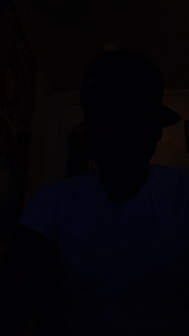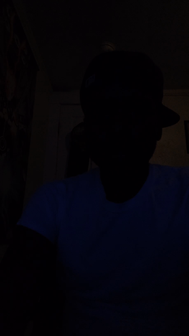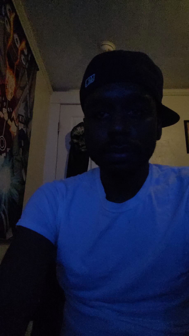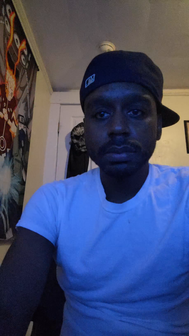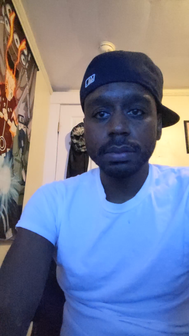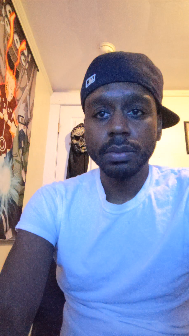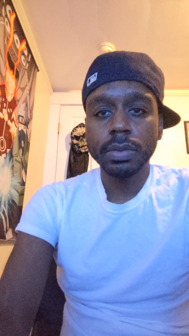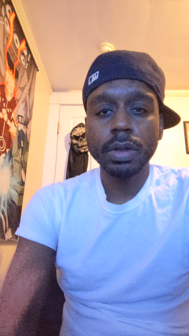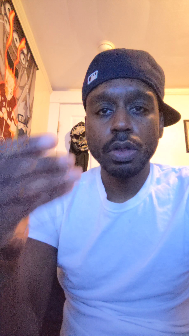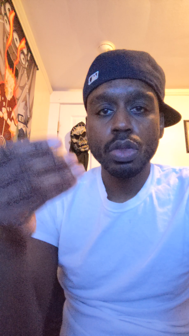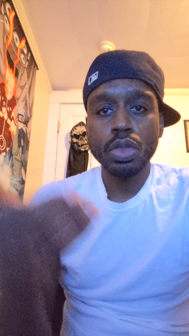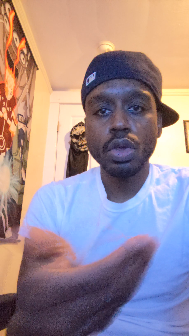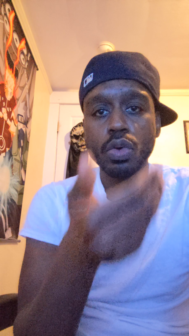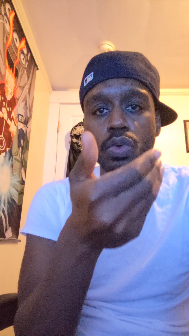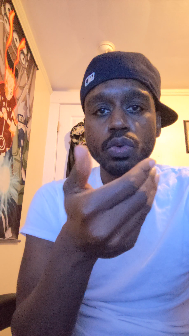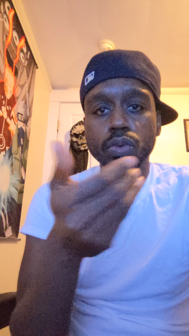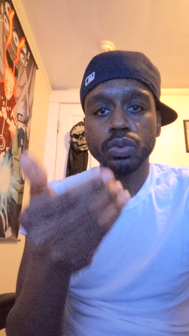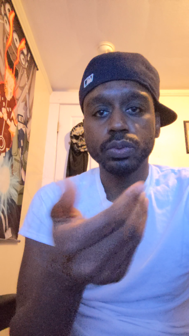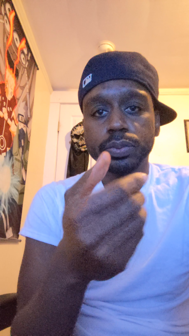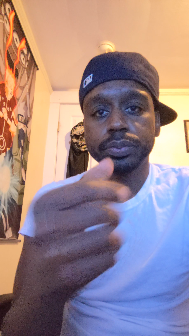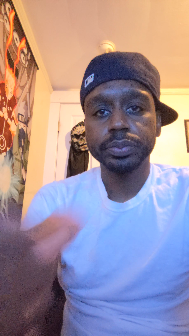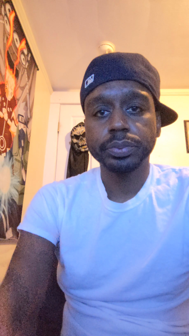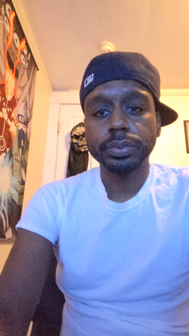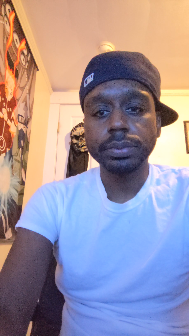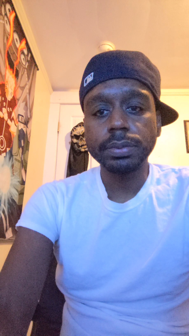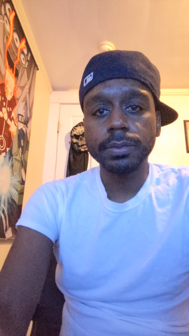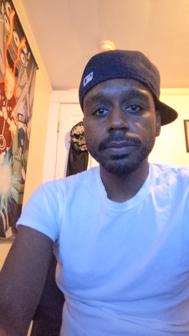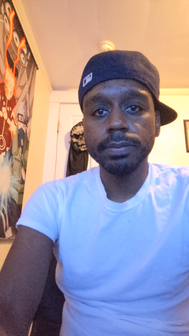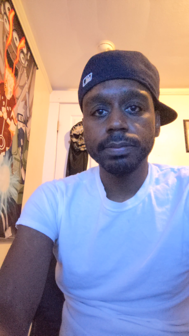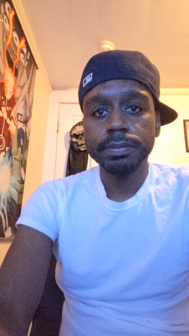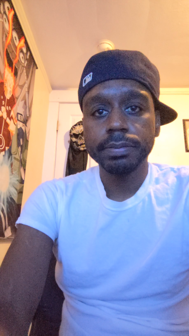new